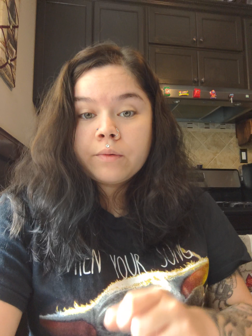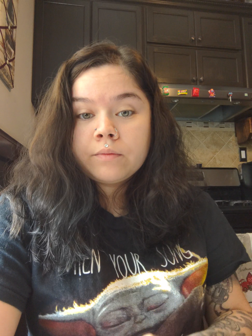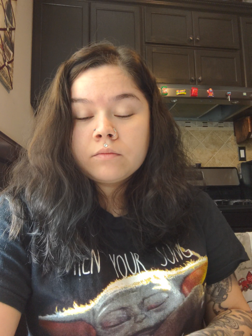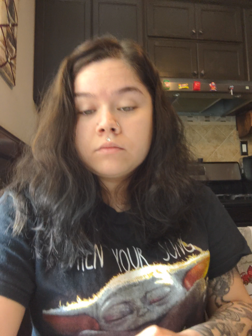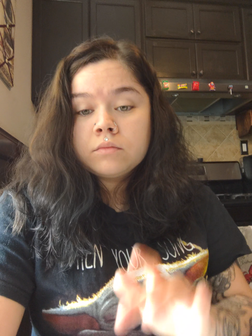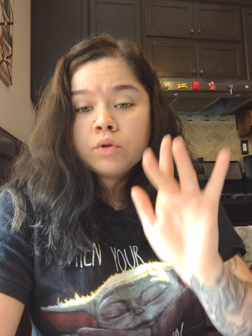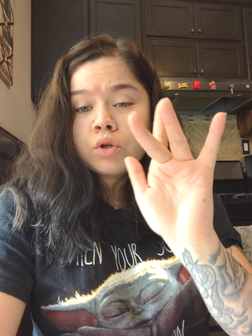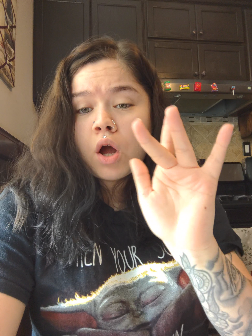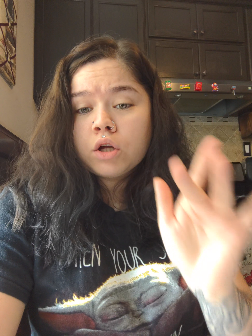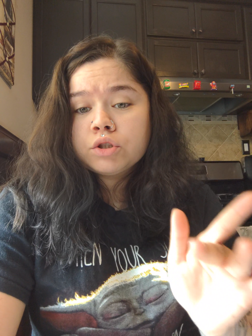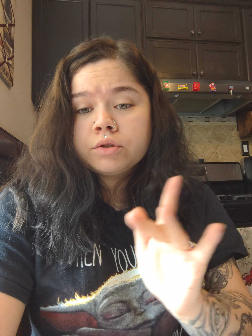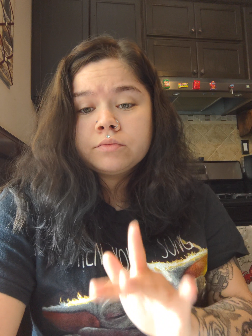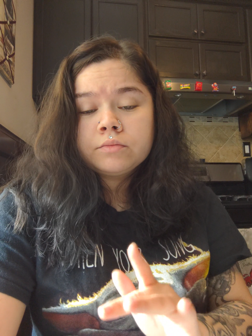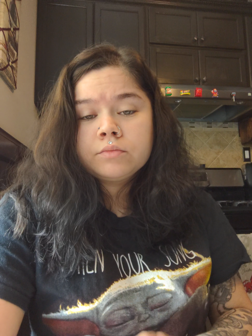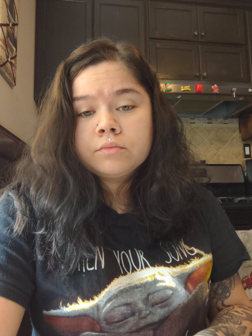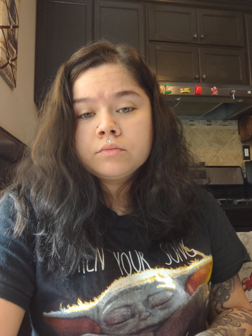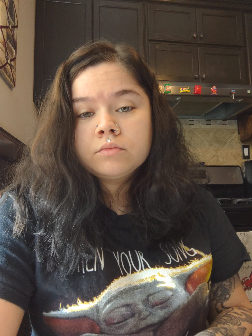touch